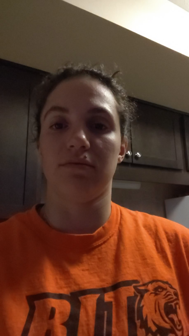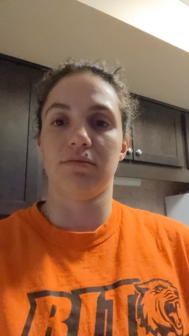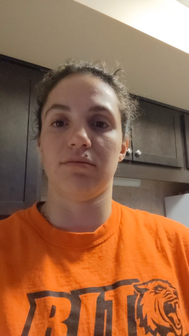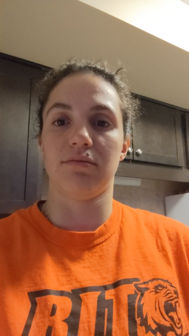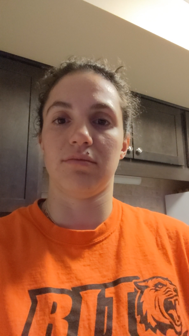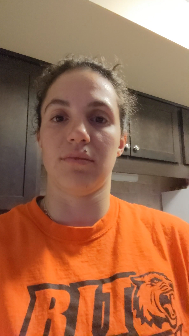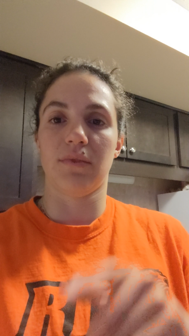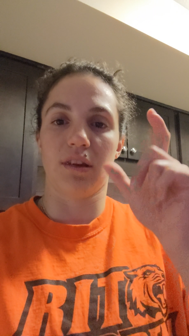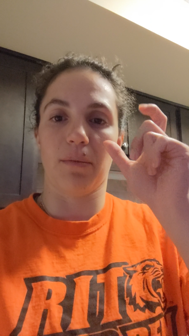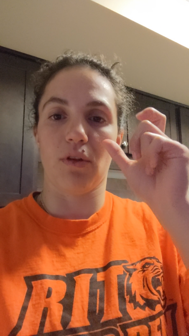camera